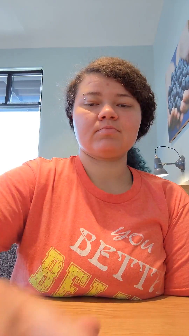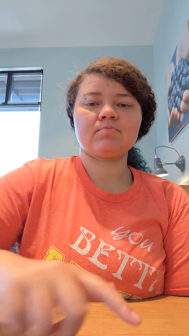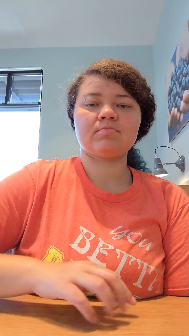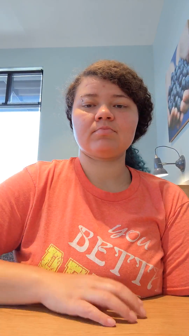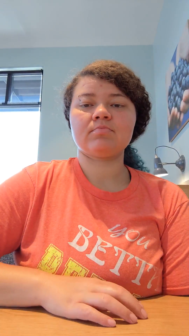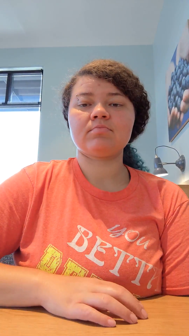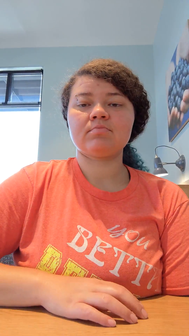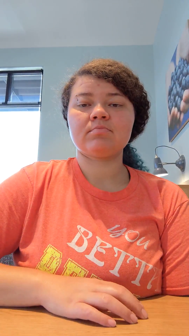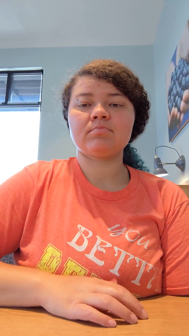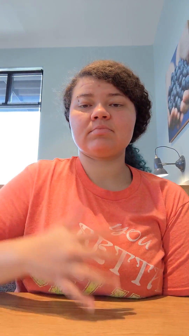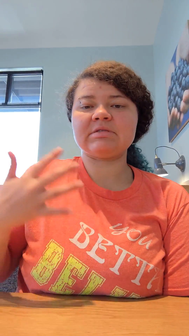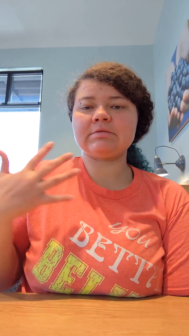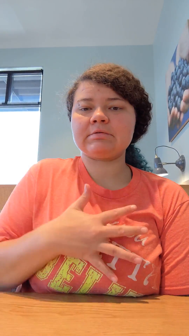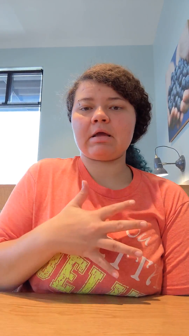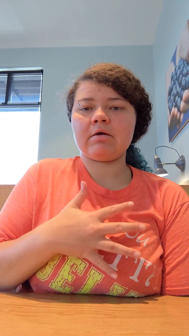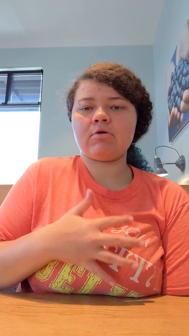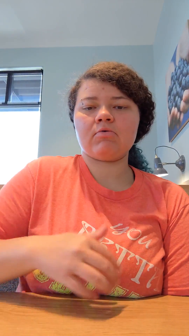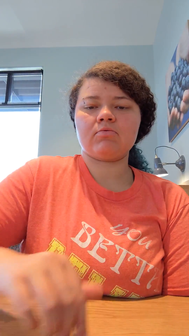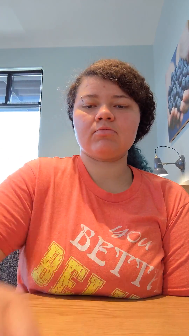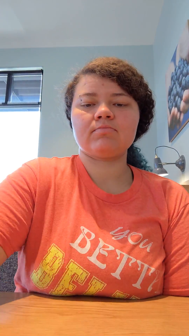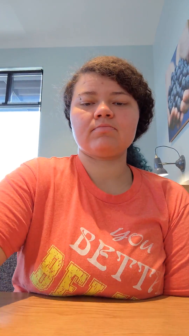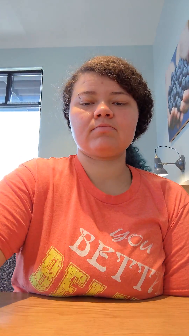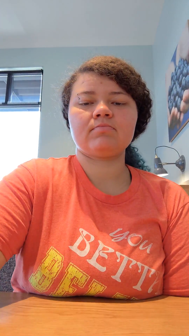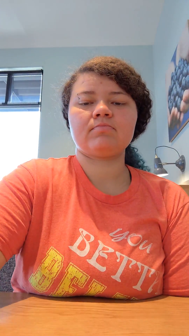scared